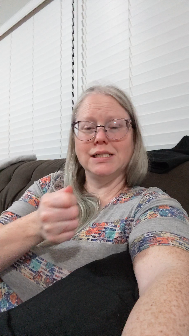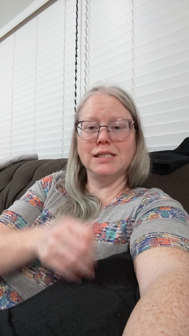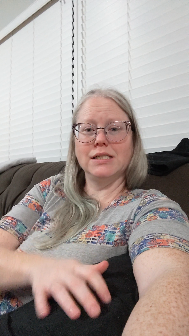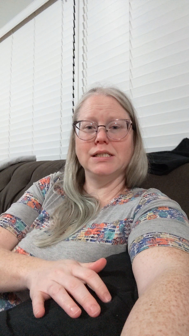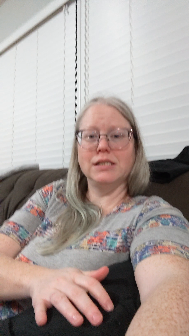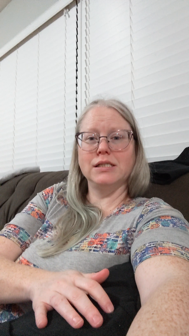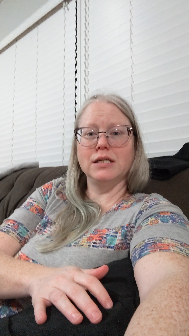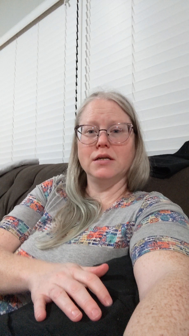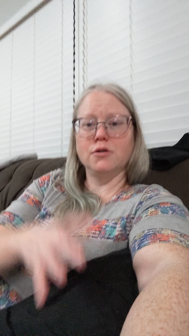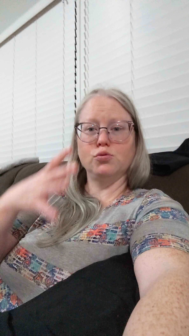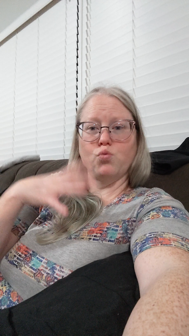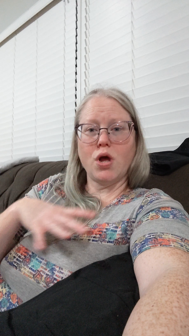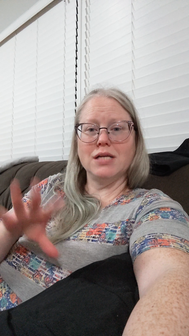dress